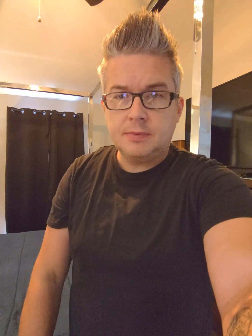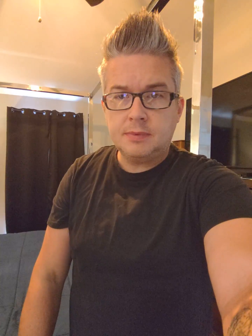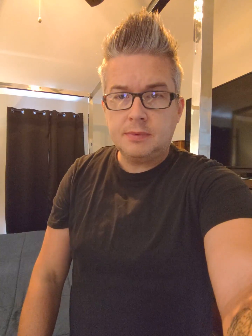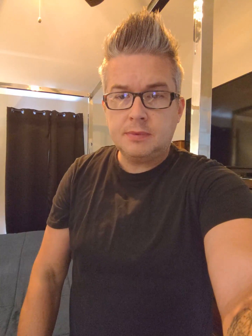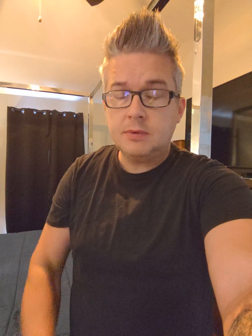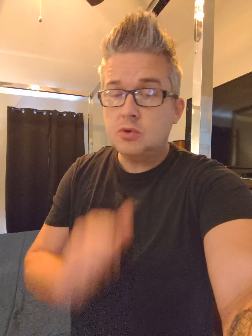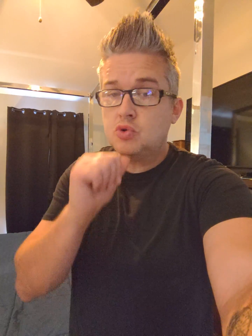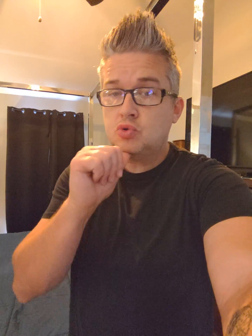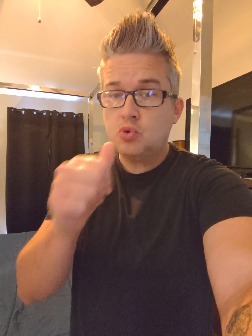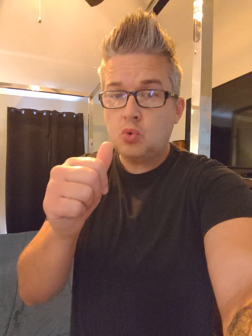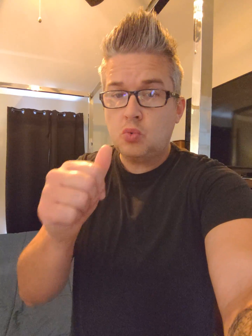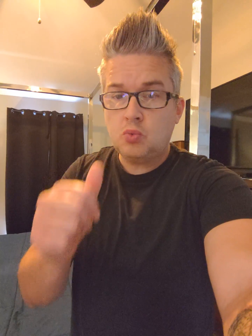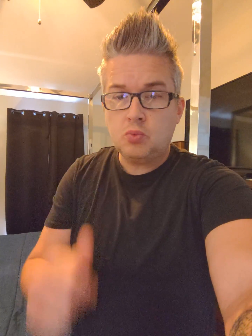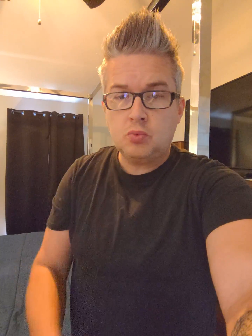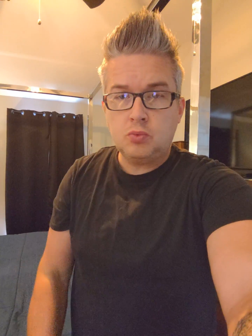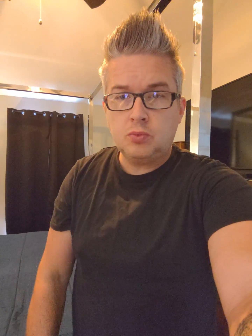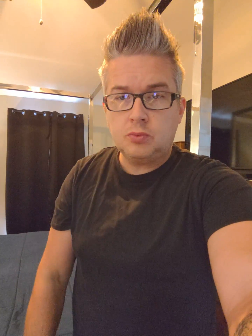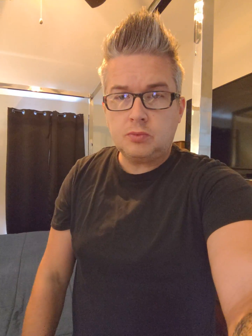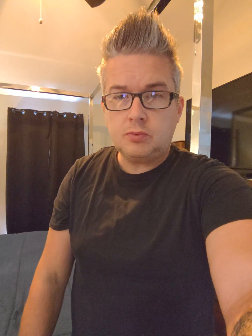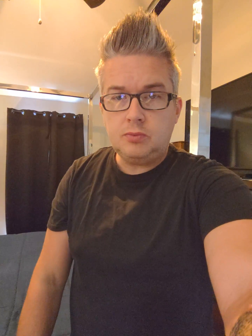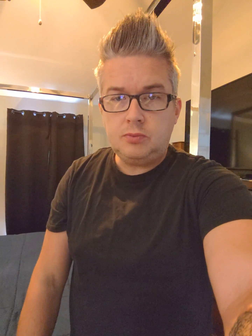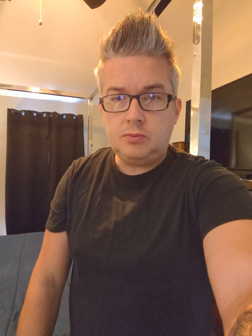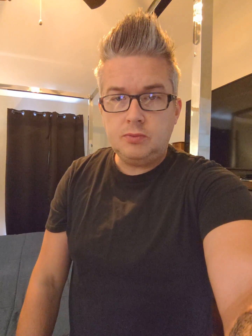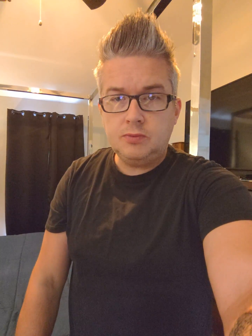don't